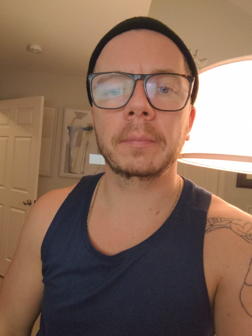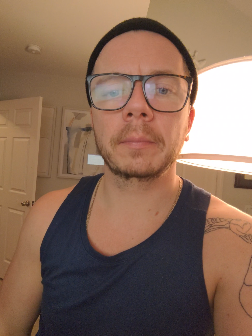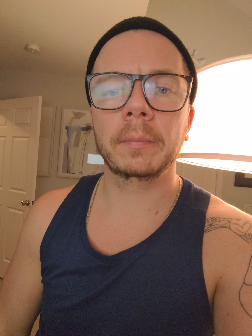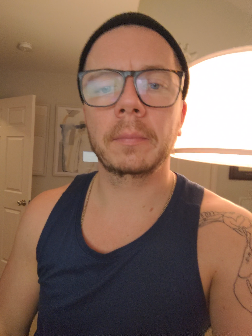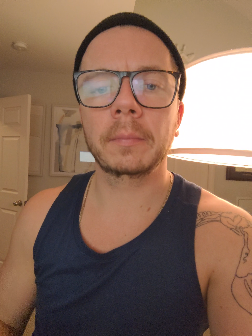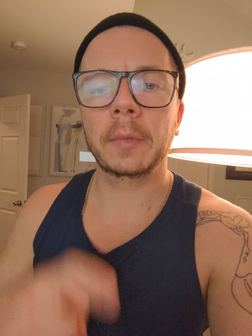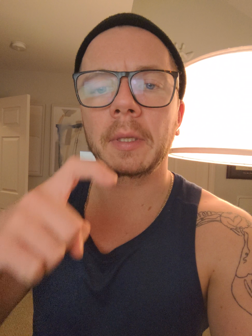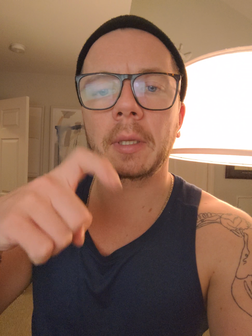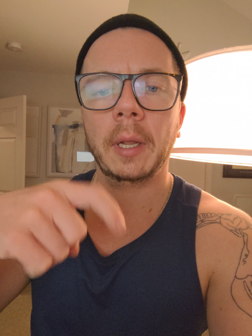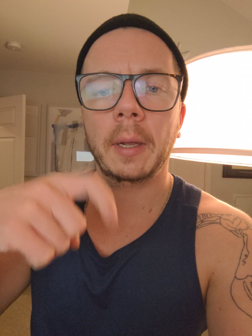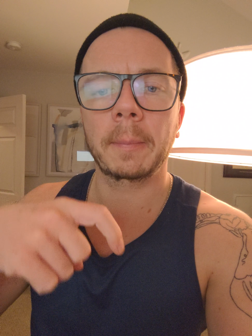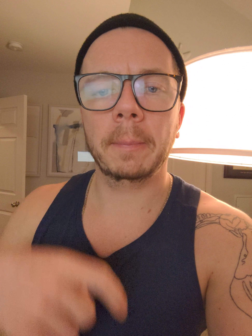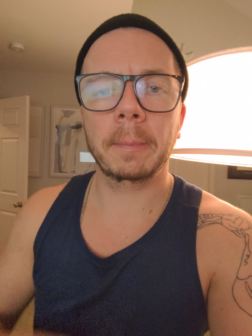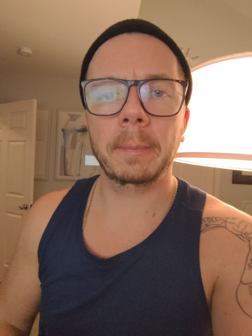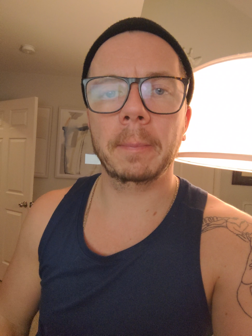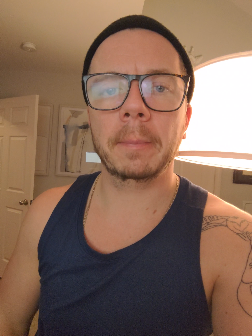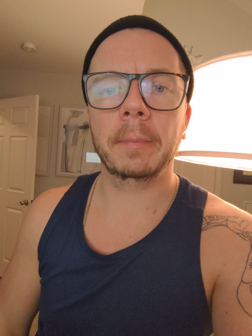time